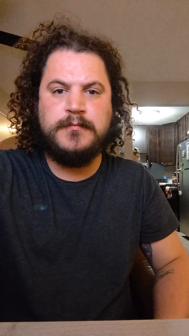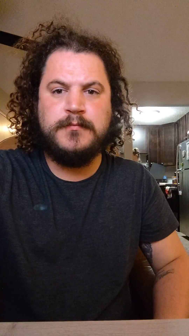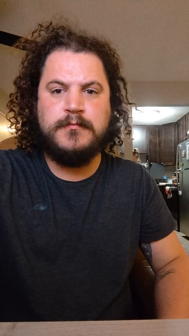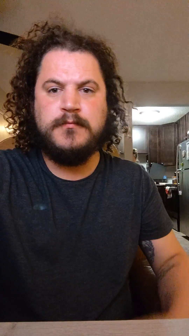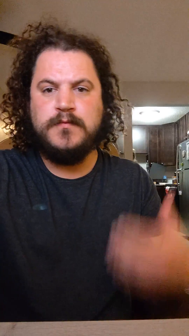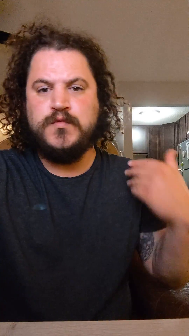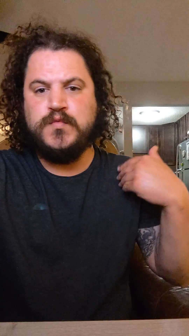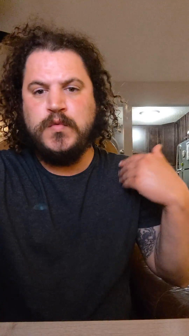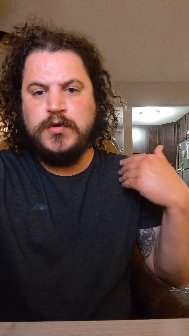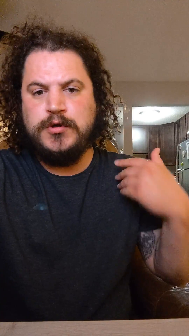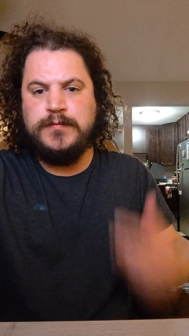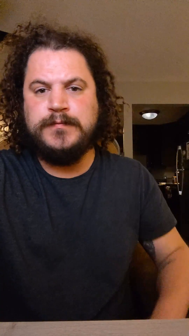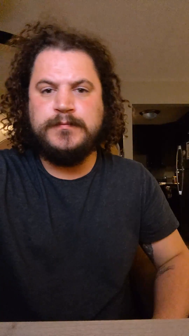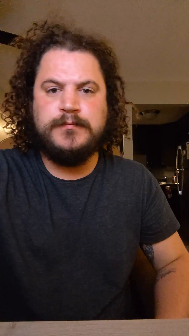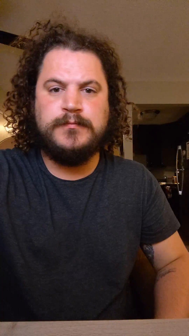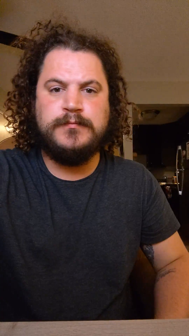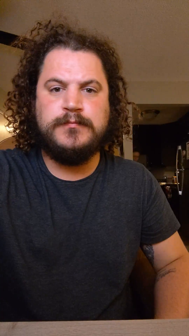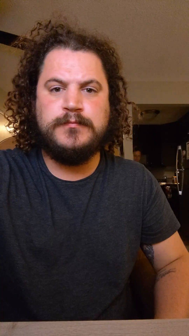shoulder